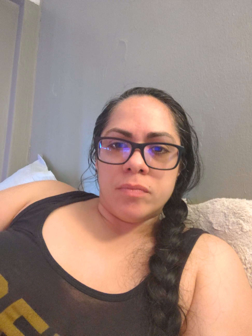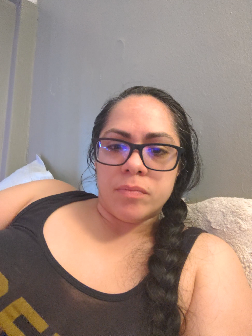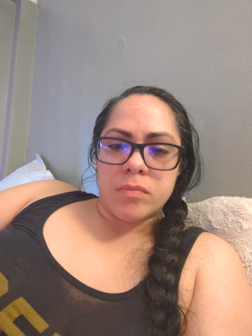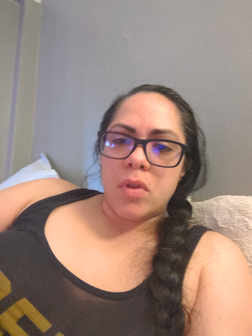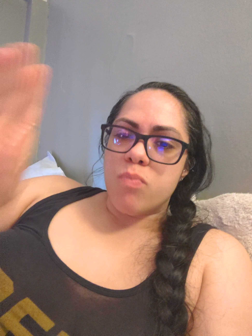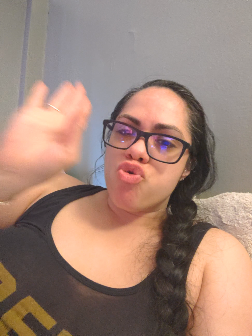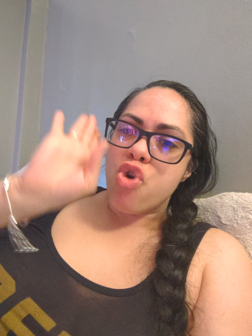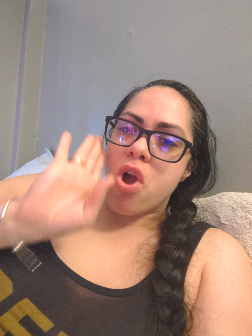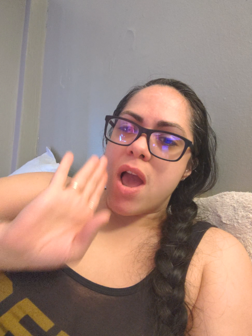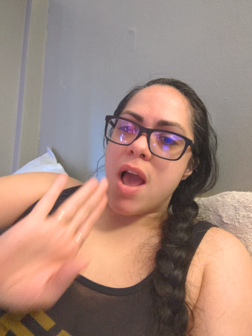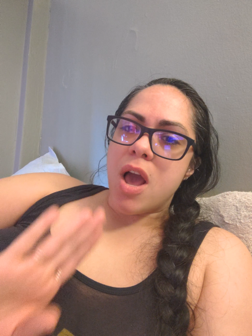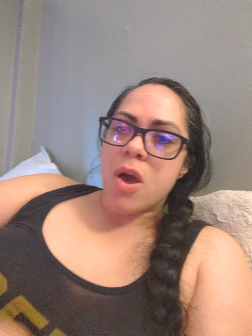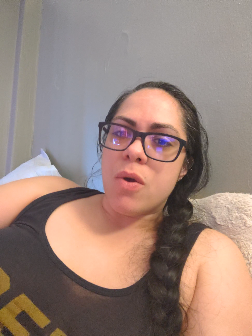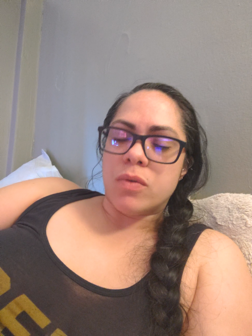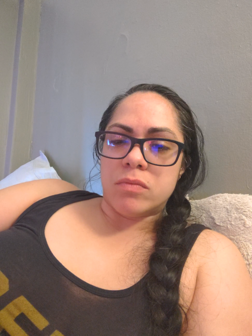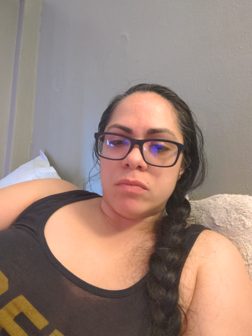brown